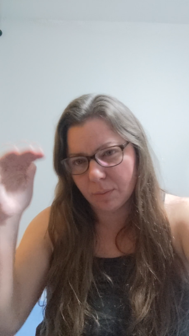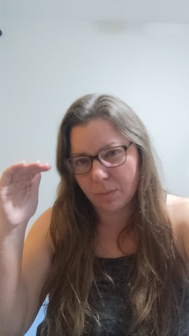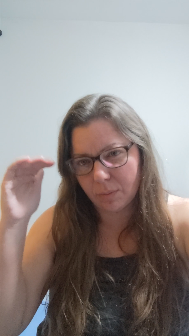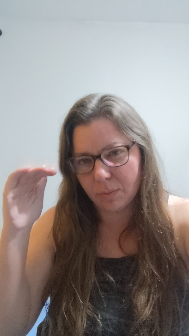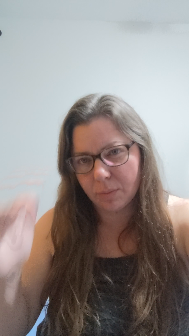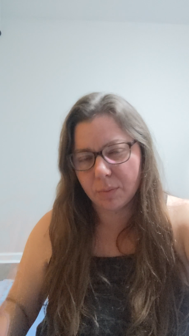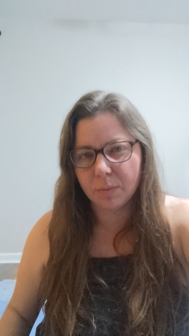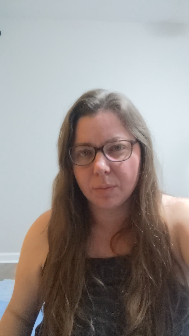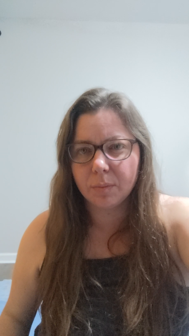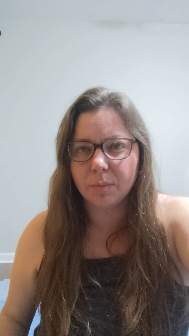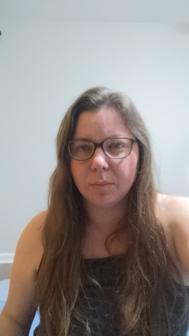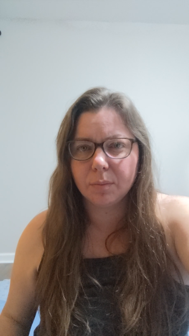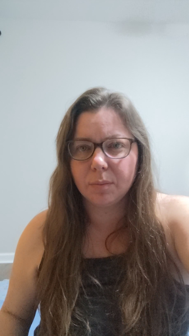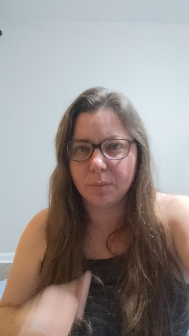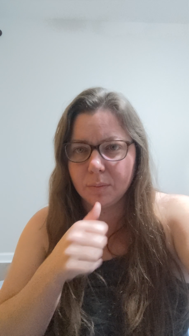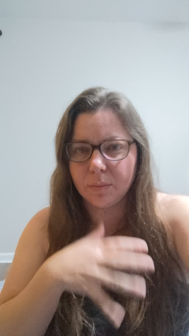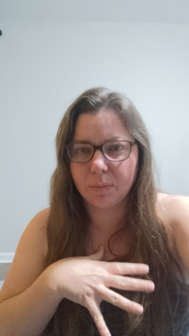lady